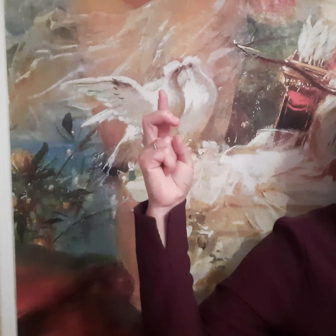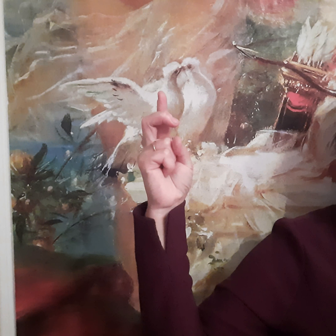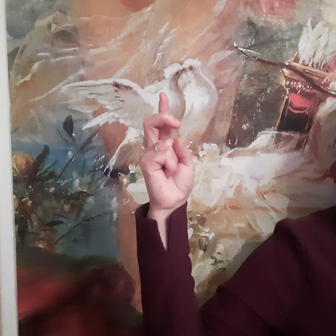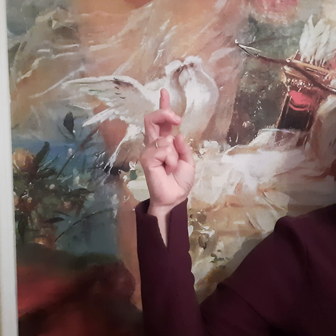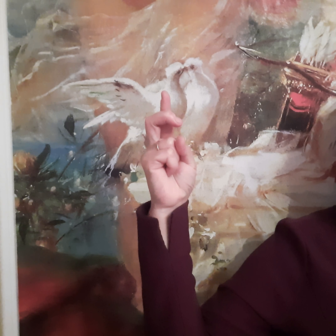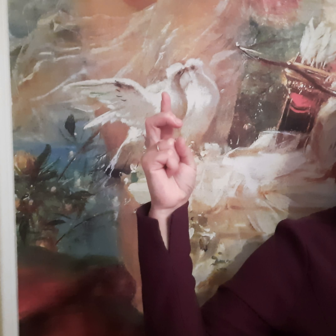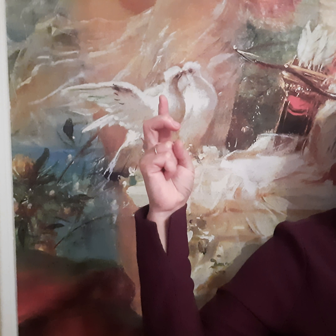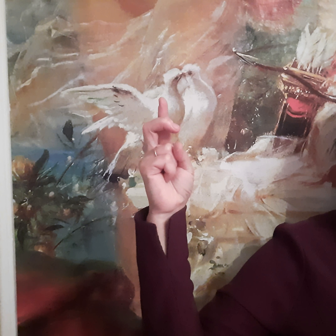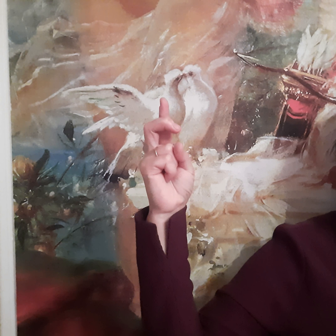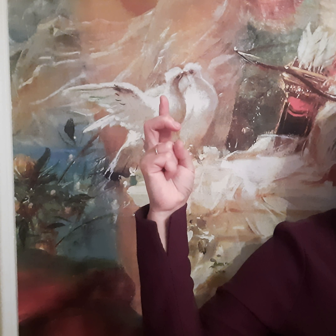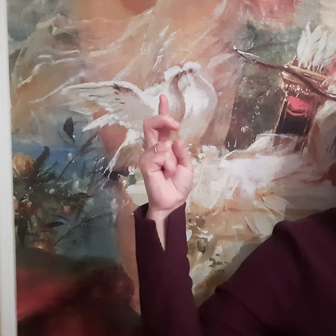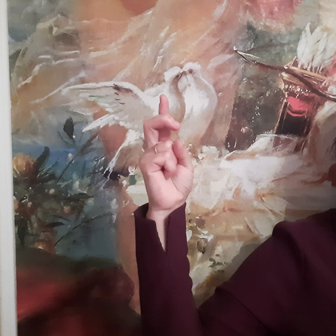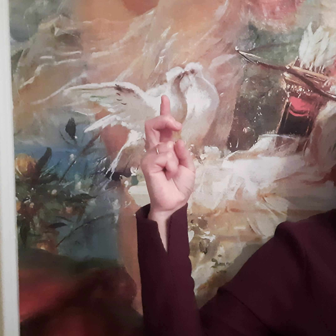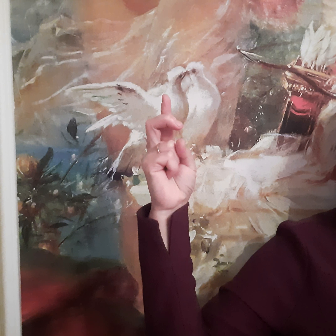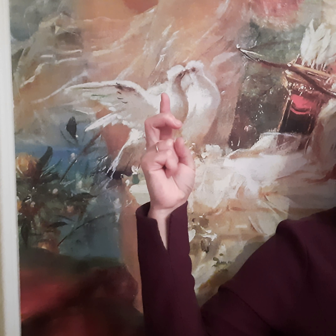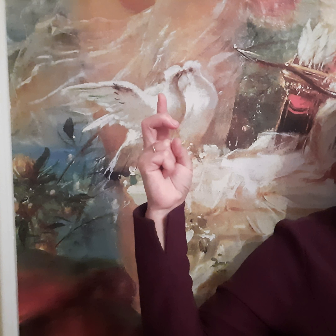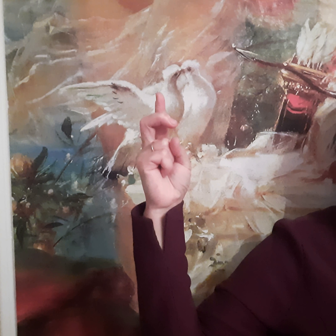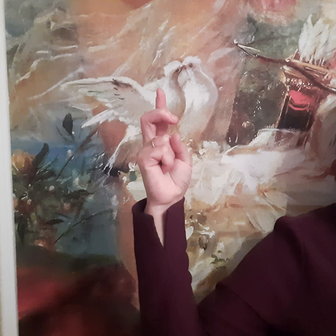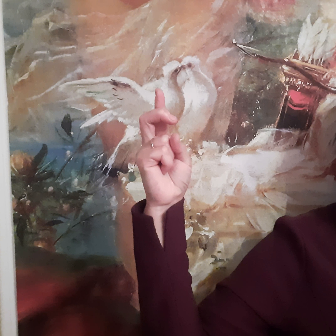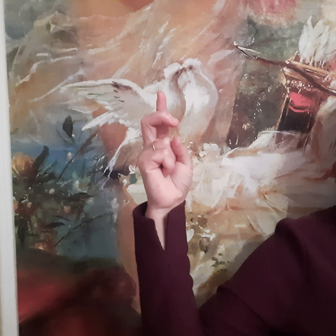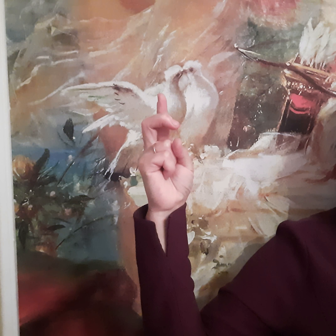Б